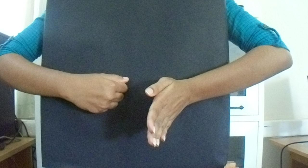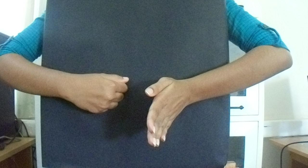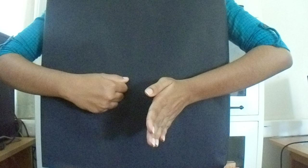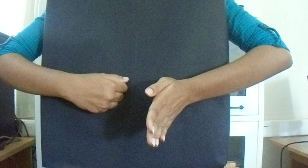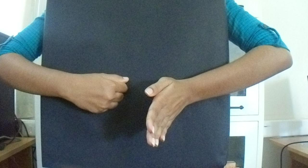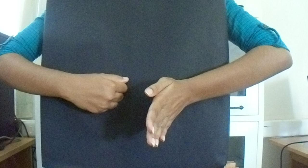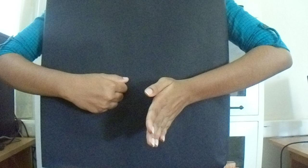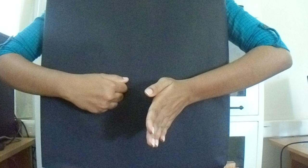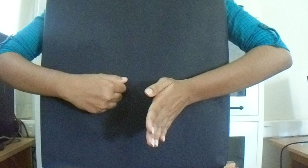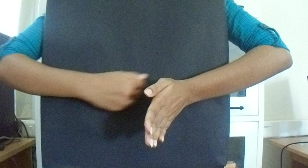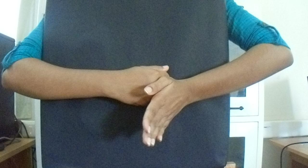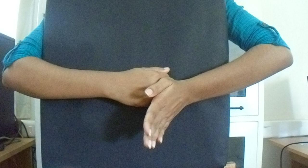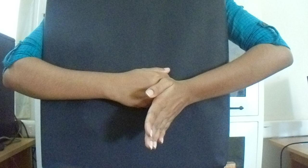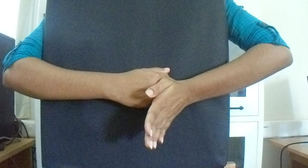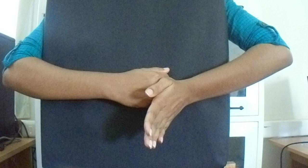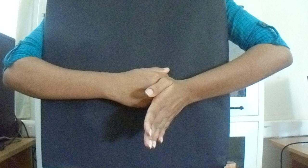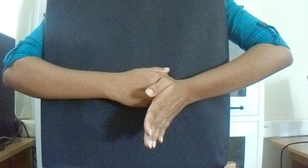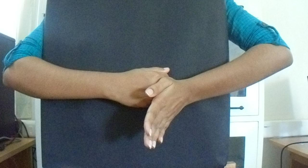accident